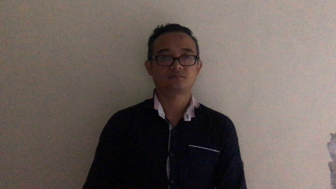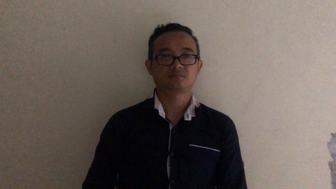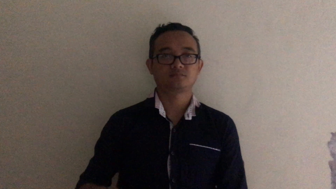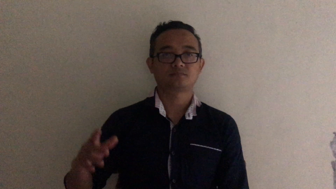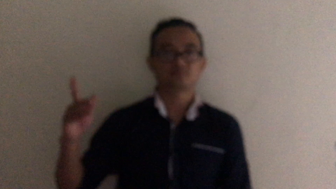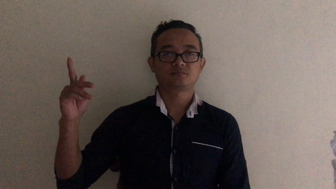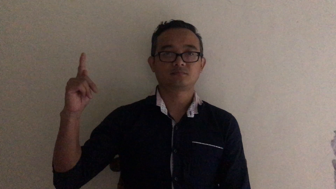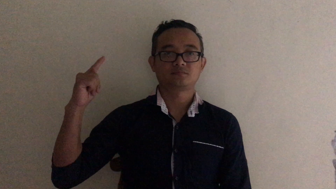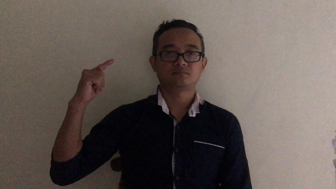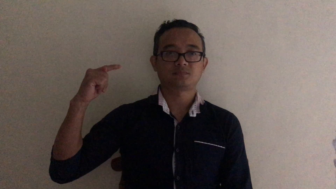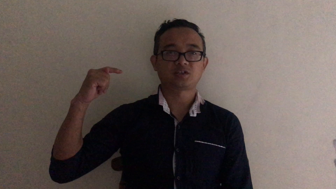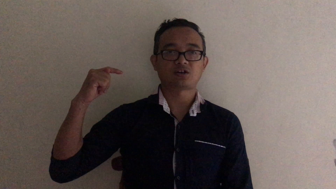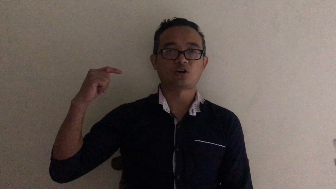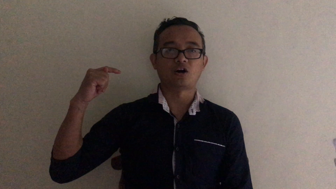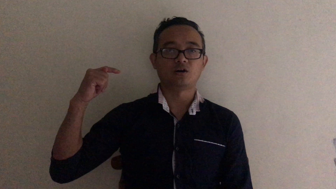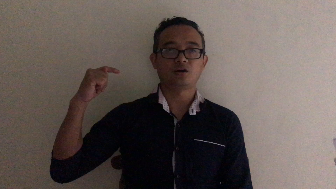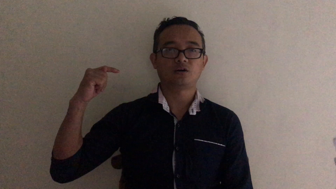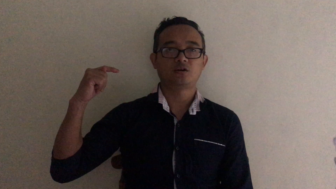क